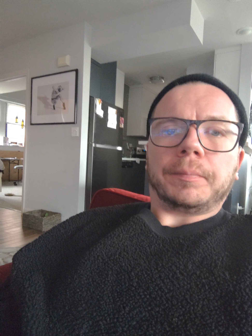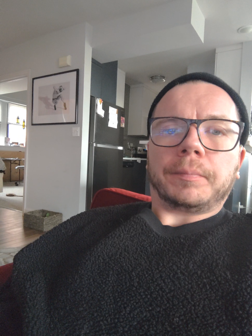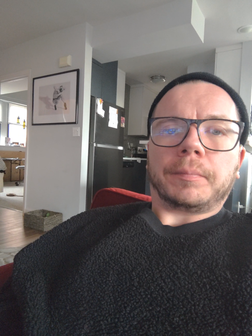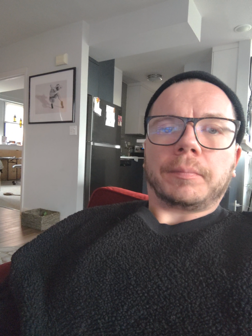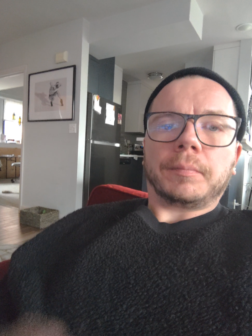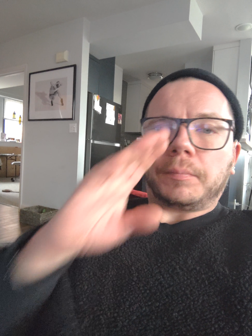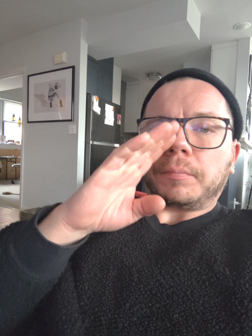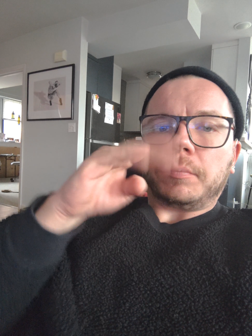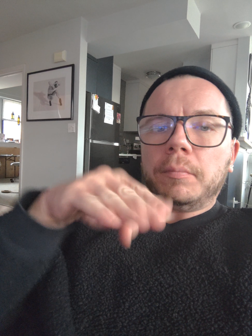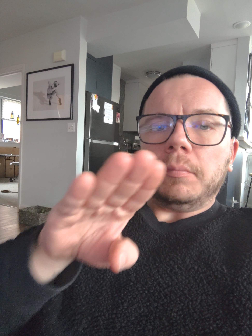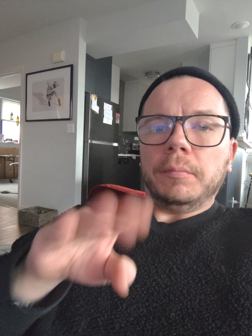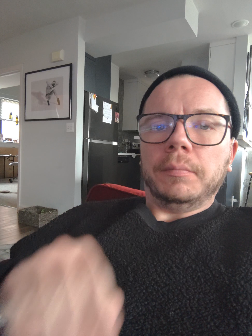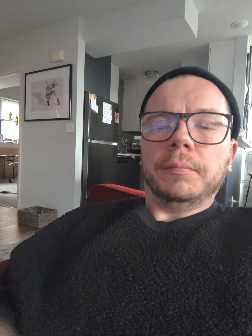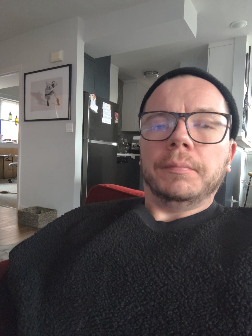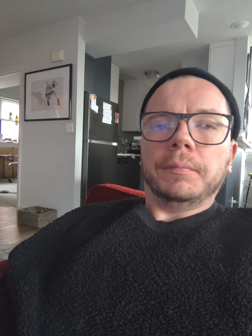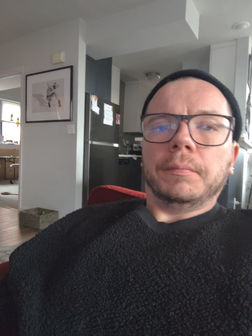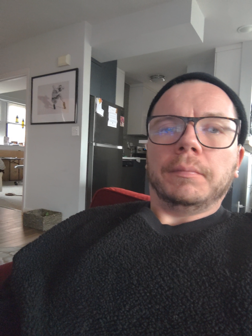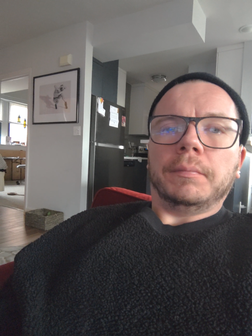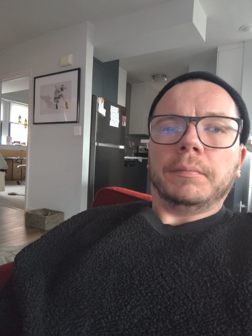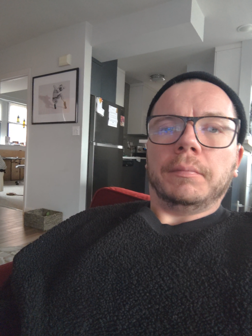elephant